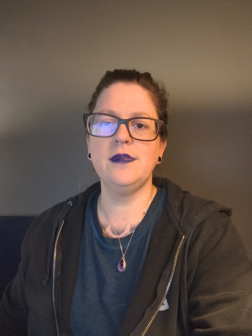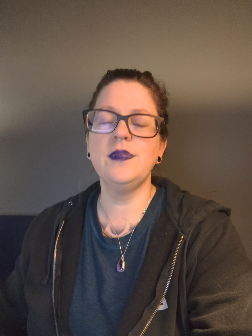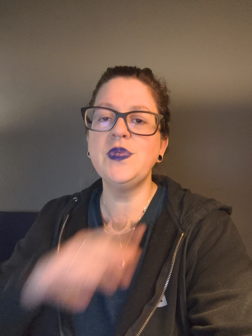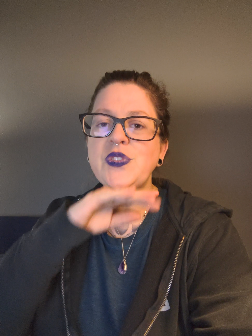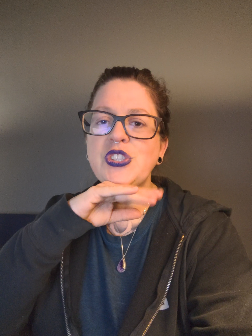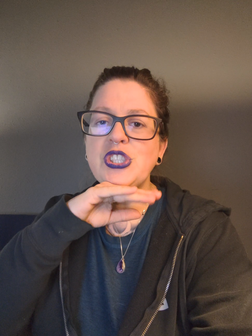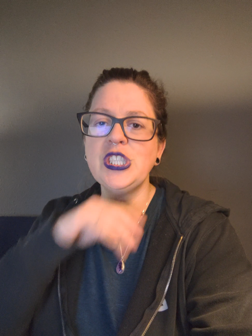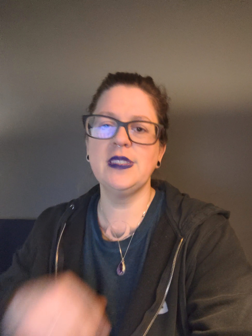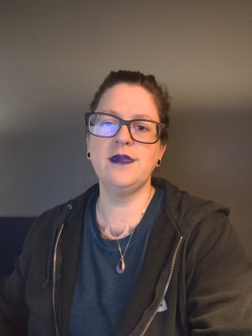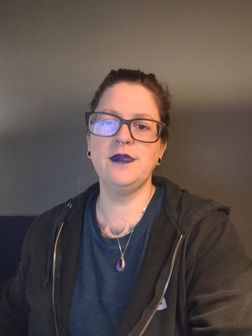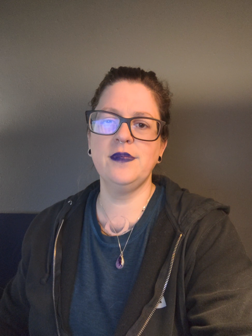dirty